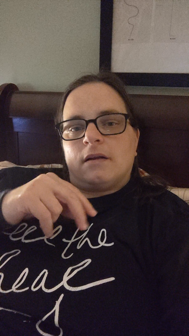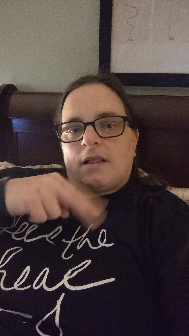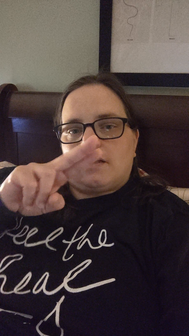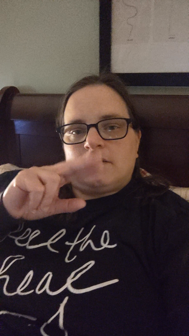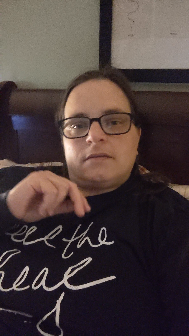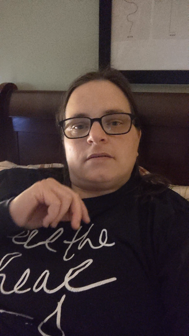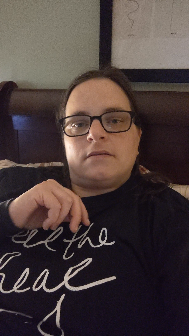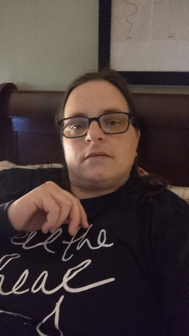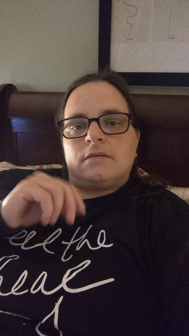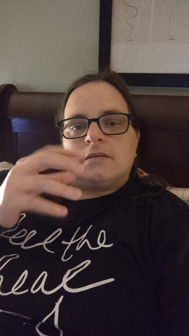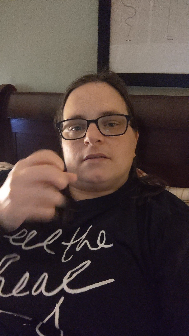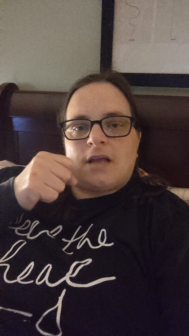get